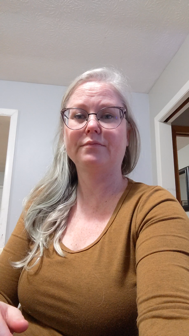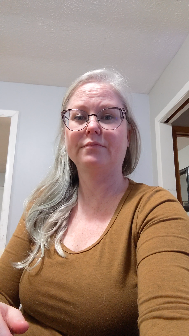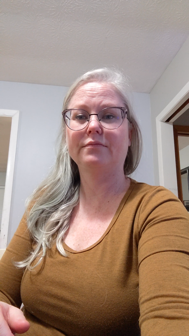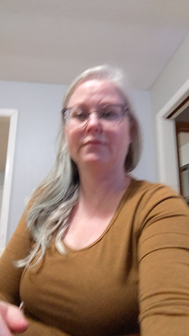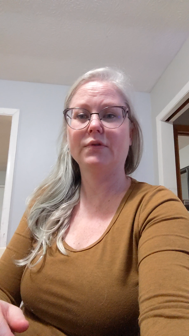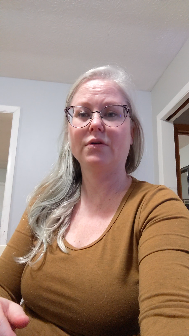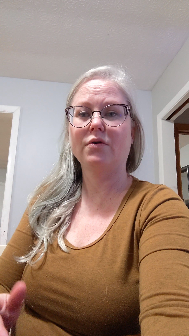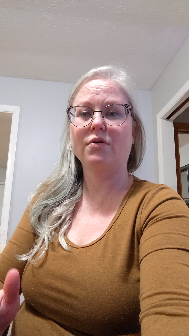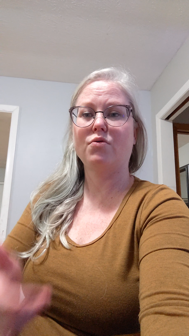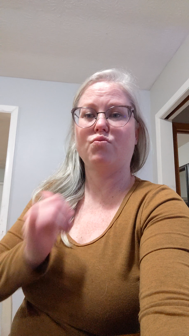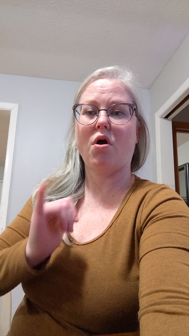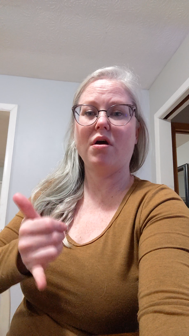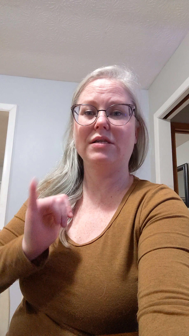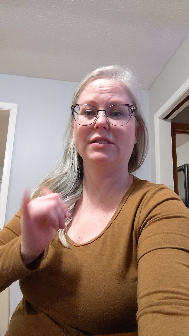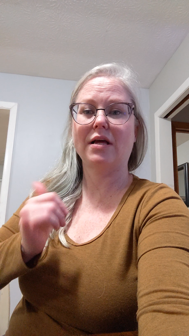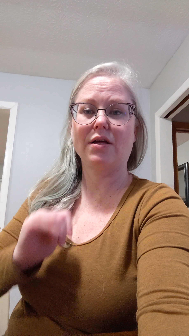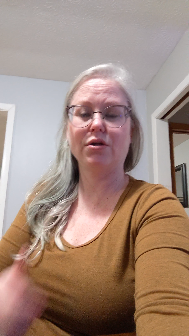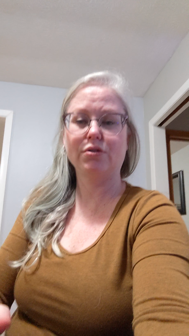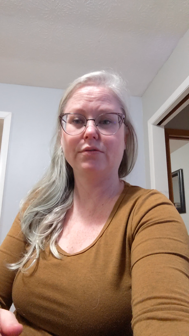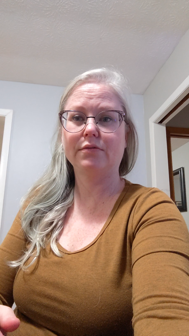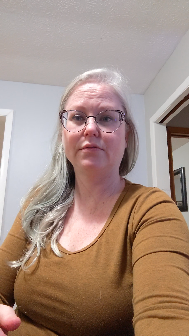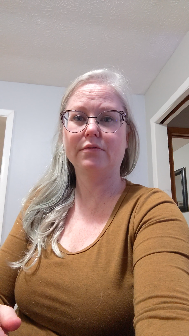rocking chair